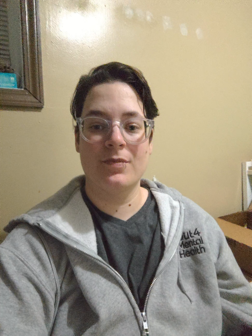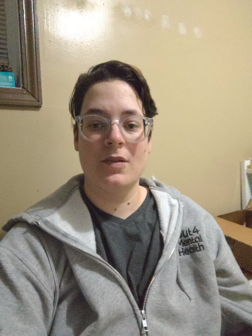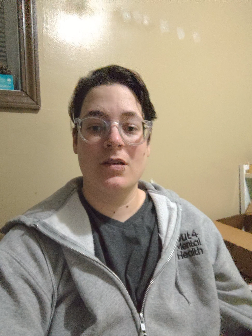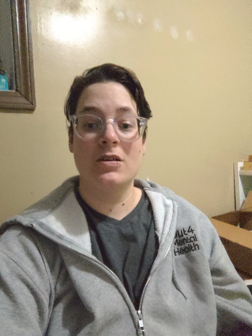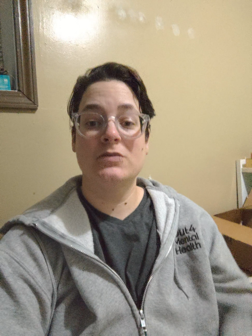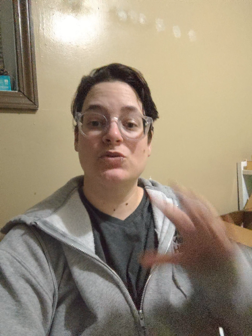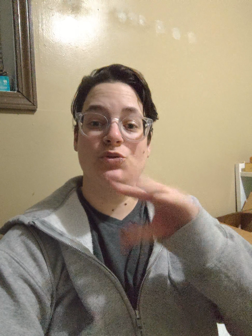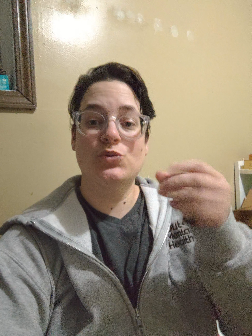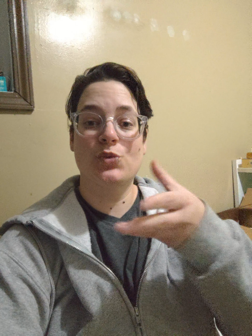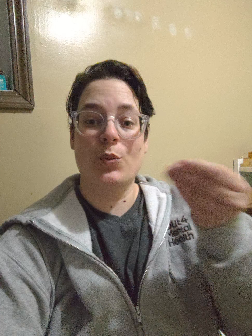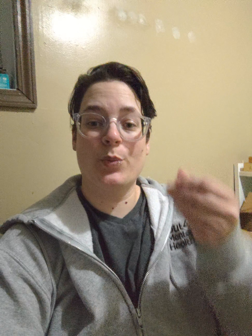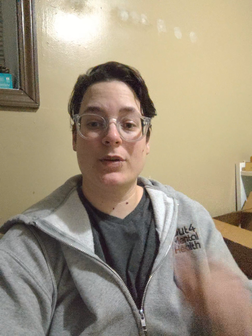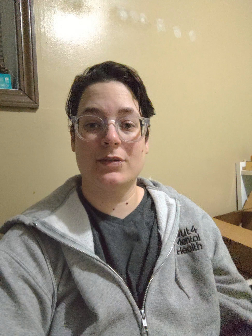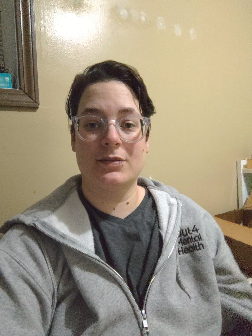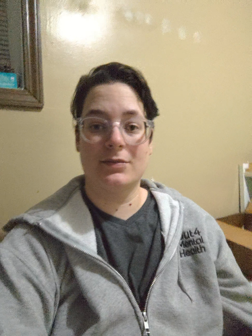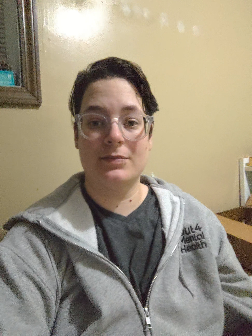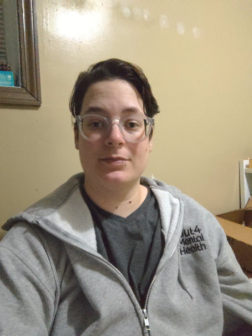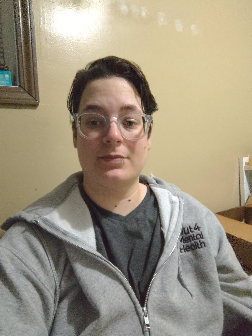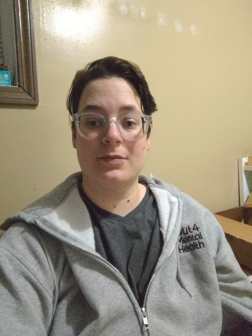story